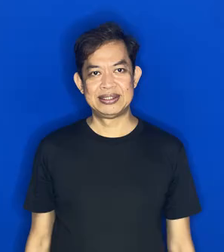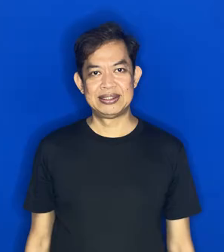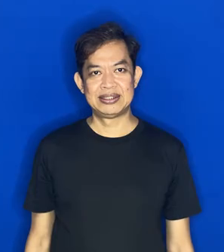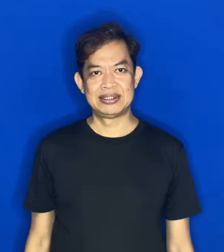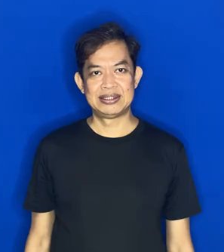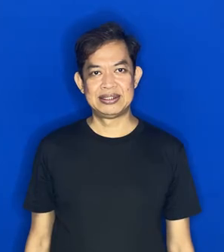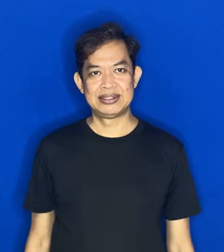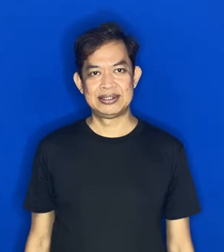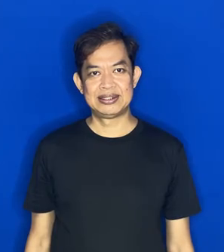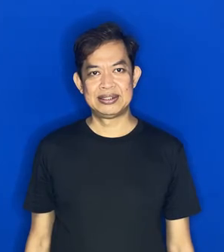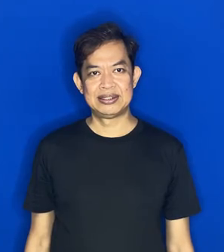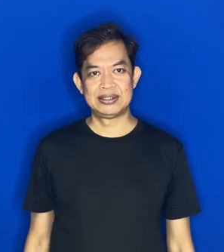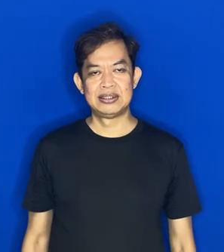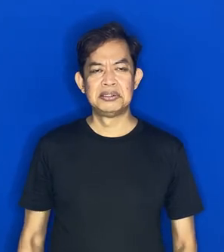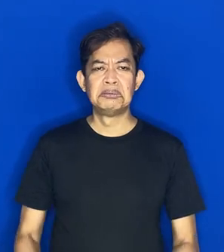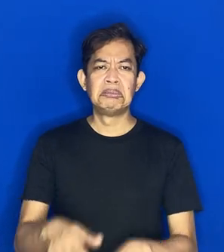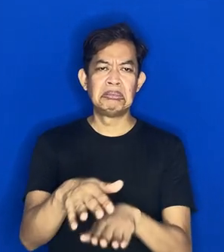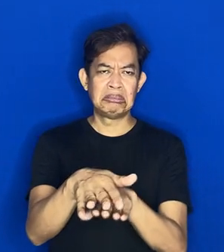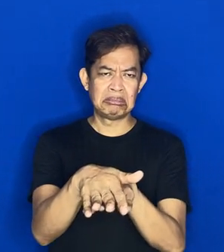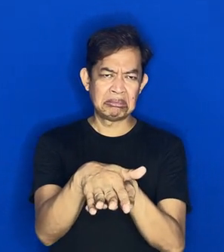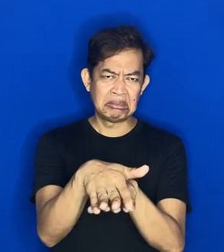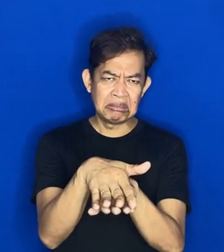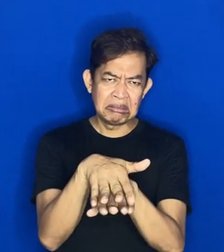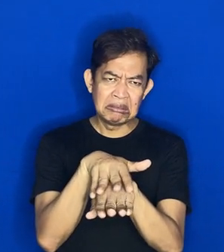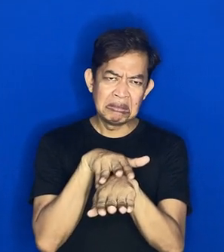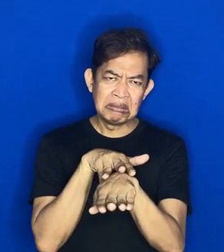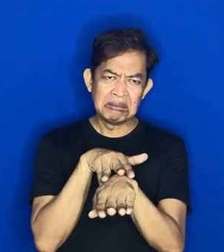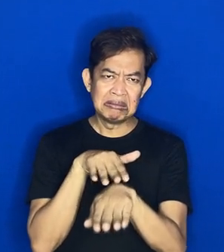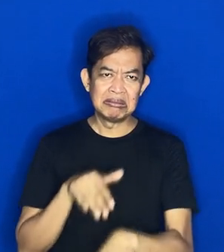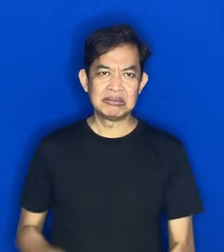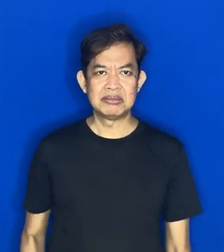slow